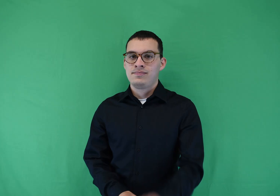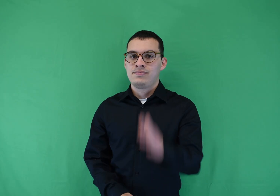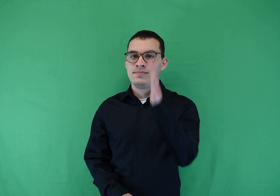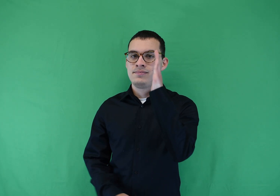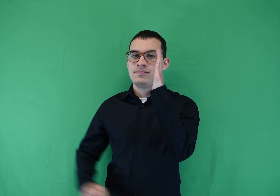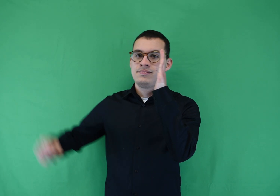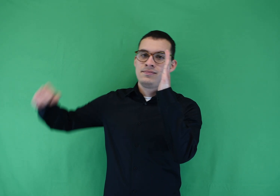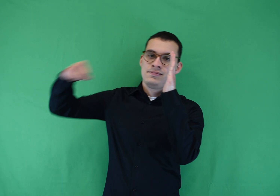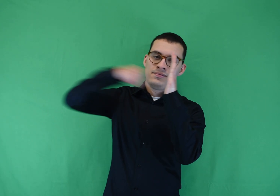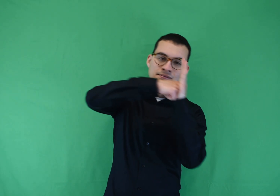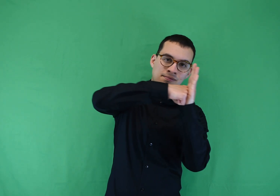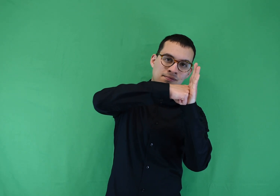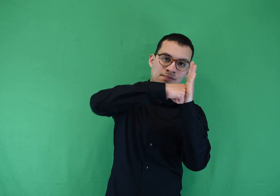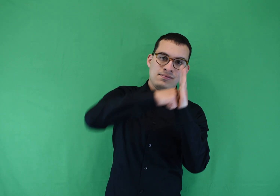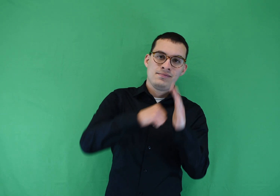golpe